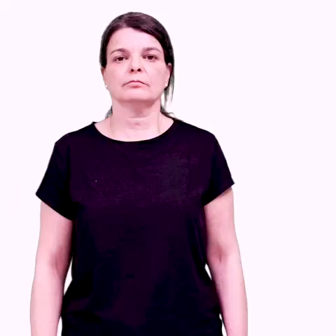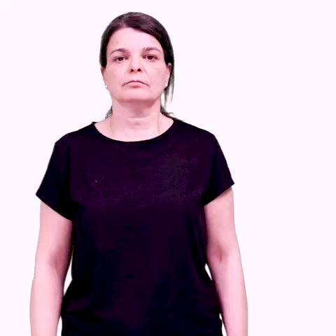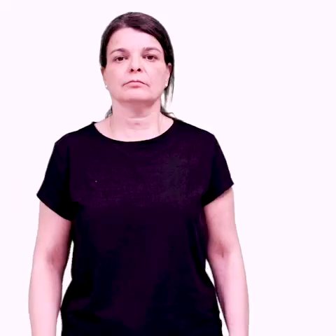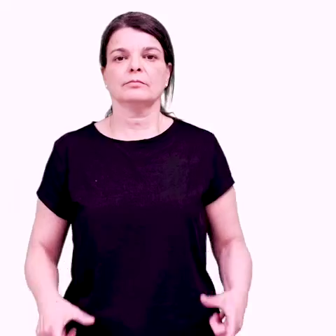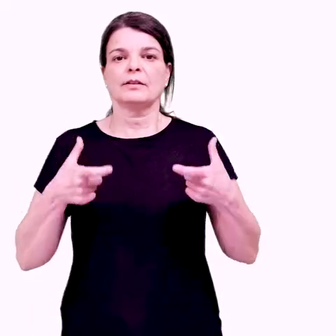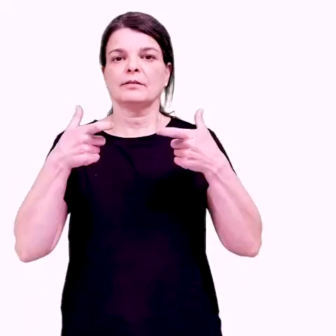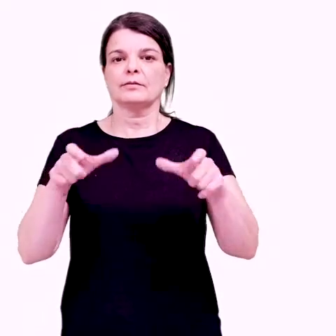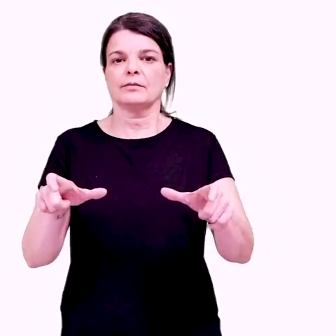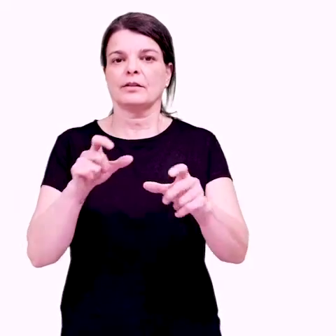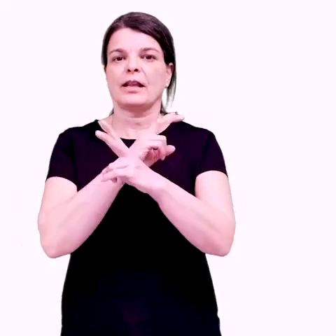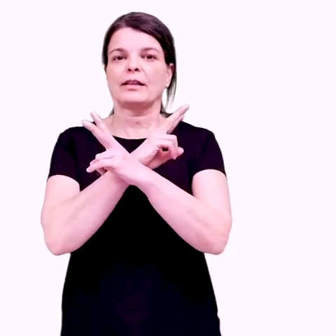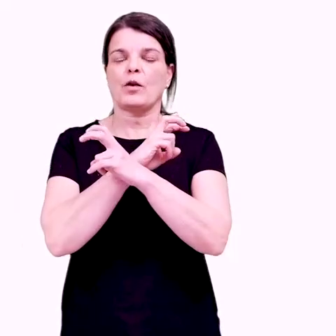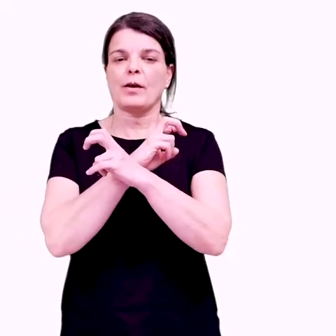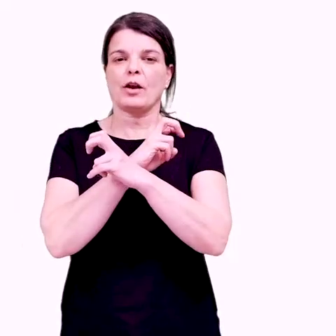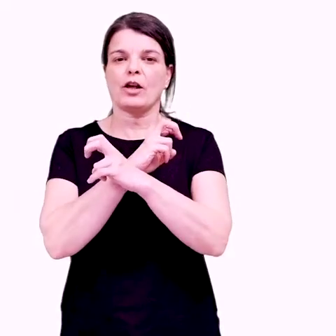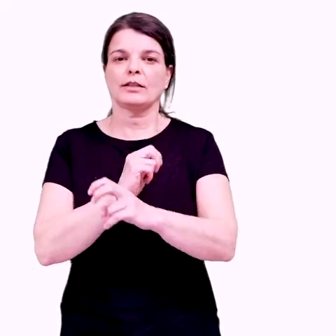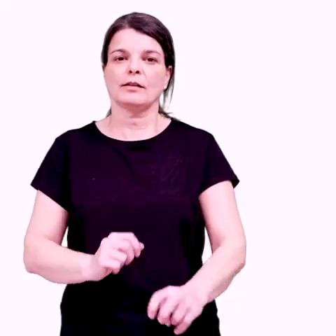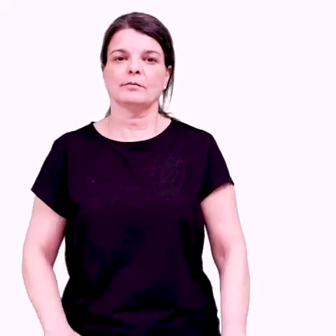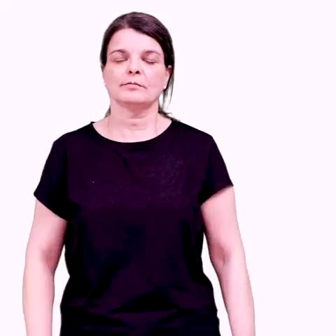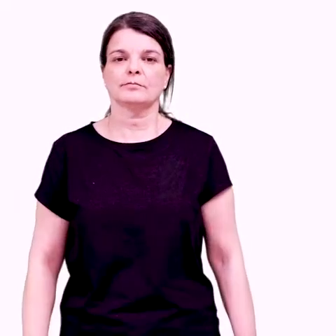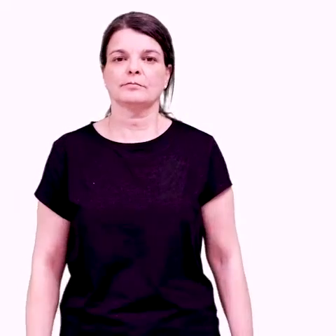seccion hueso